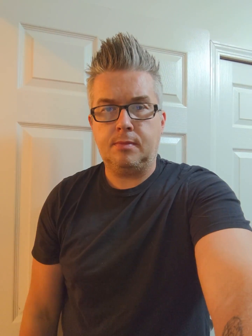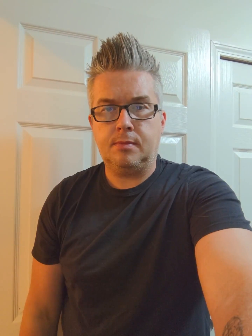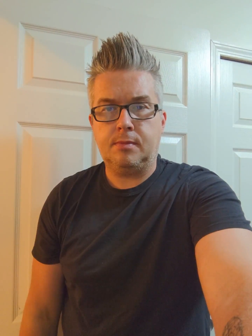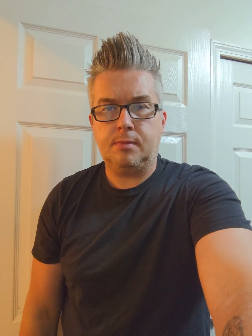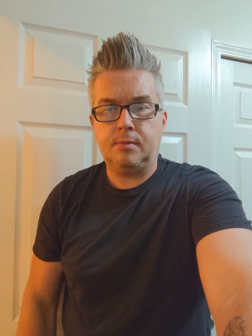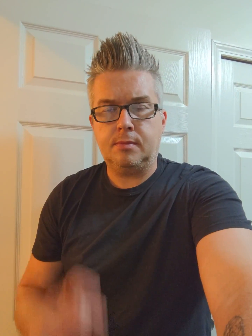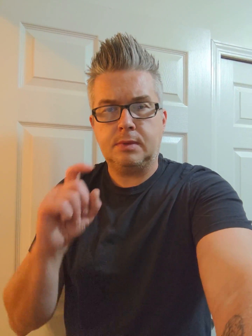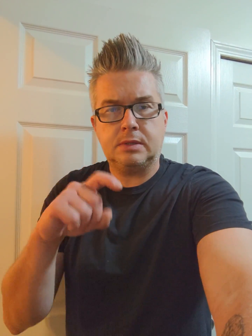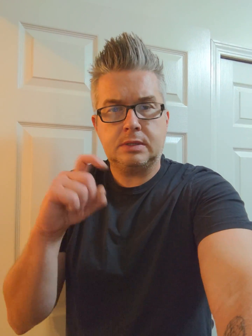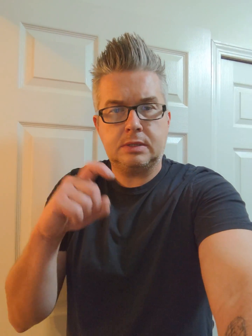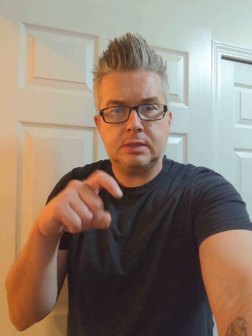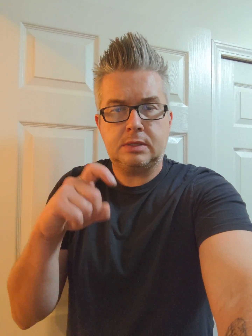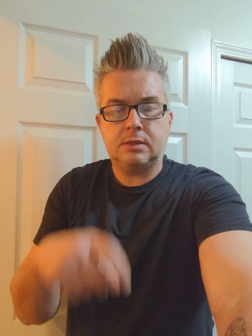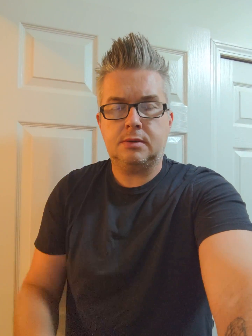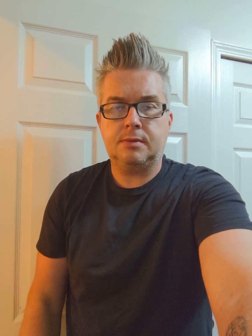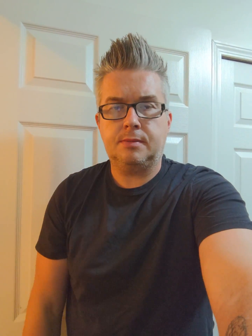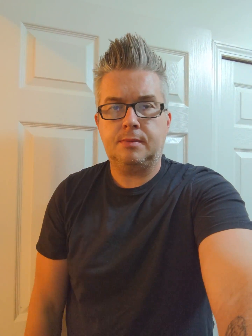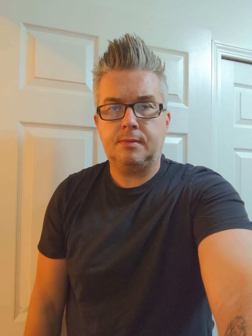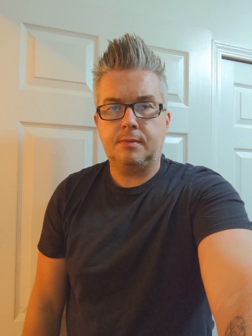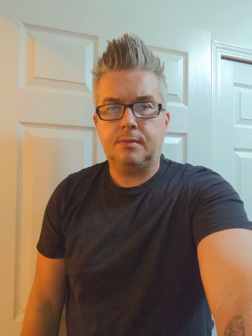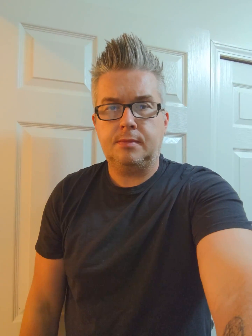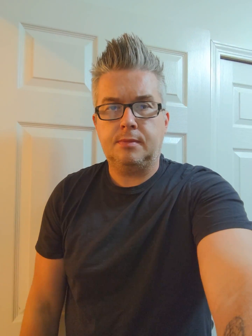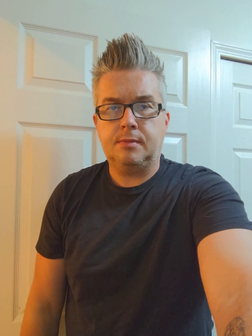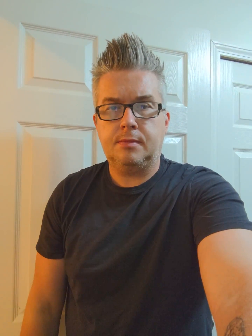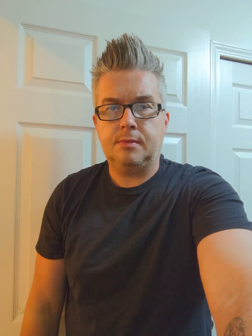should